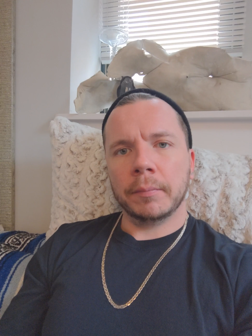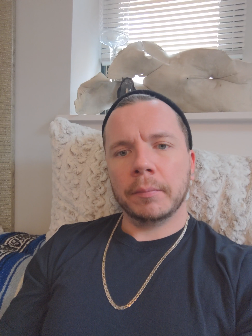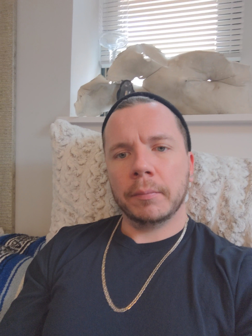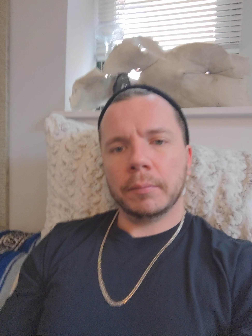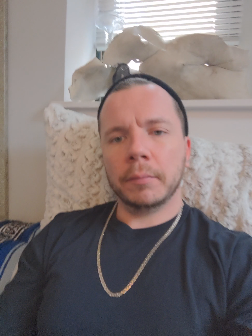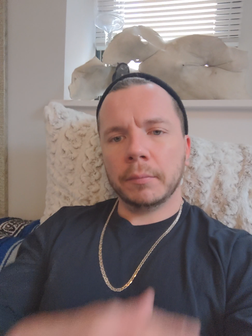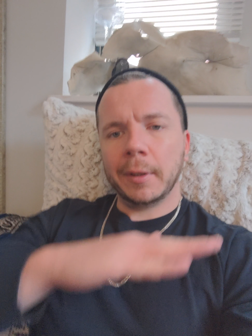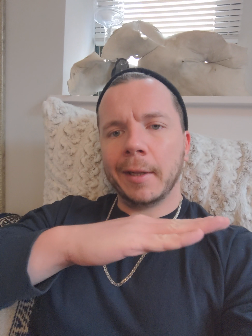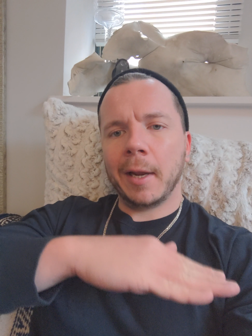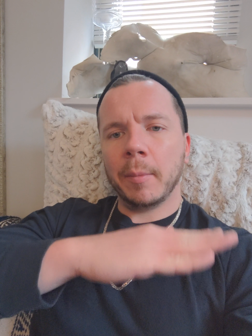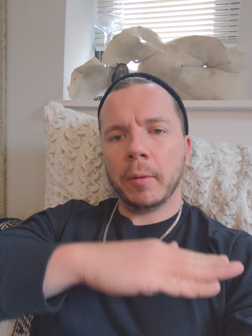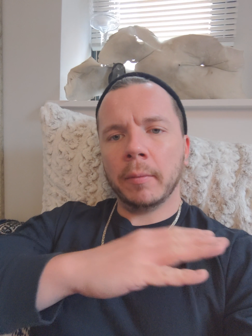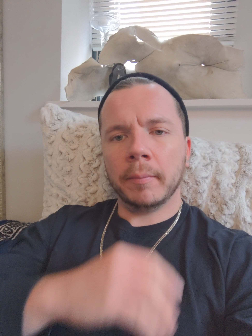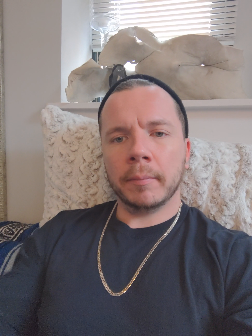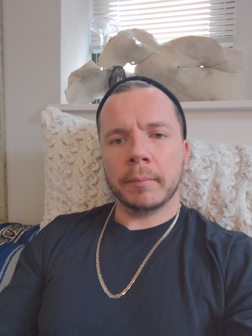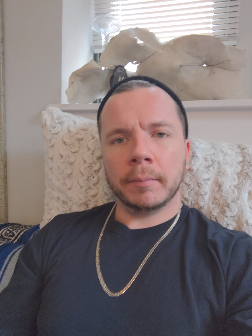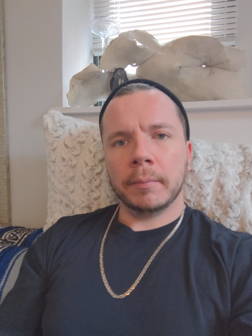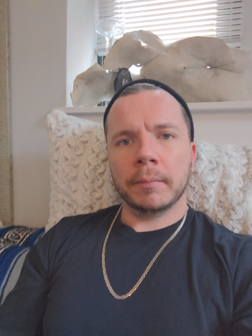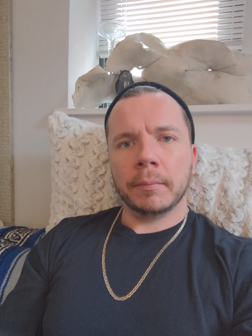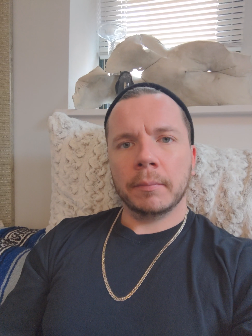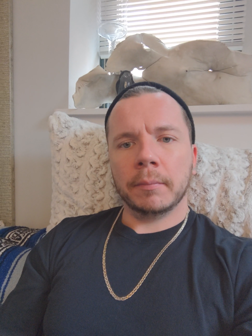table